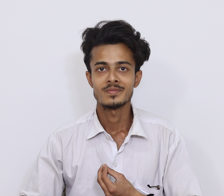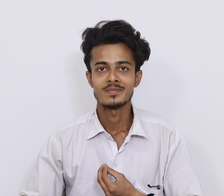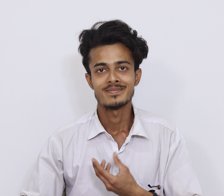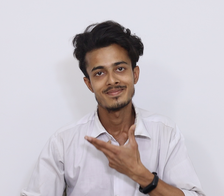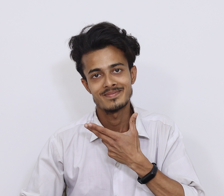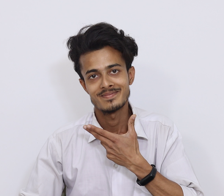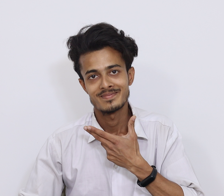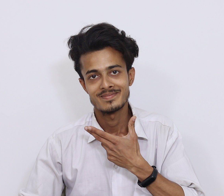glad